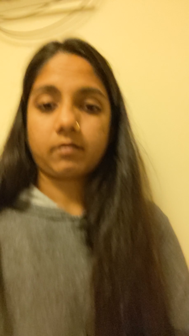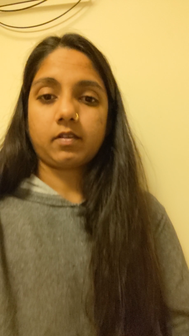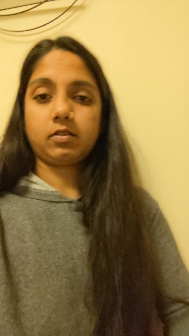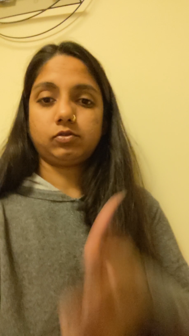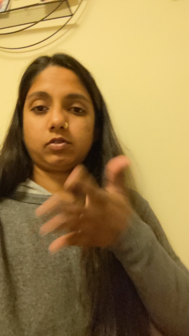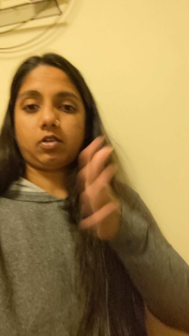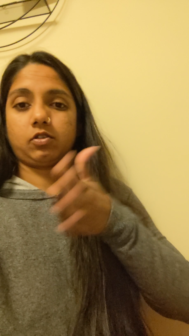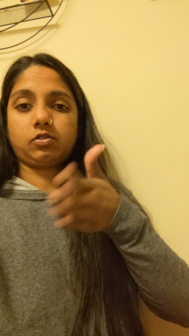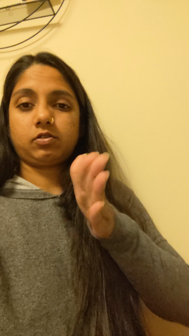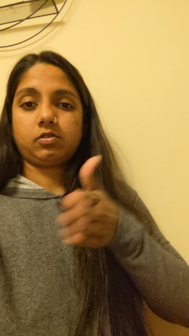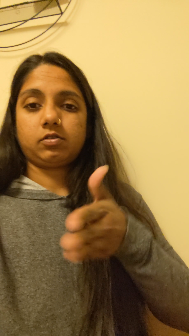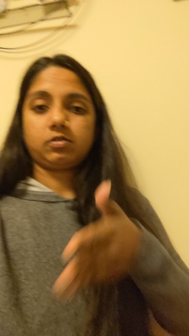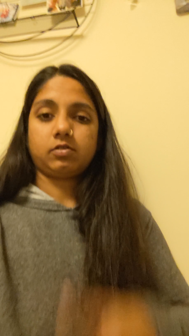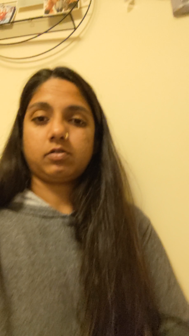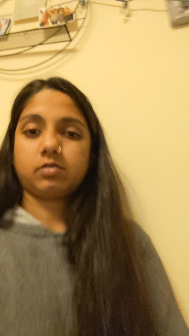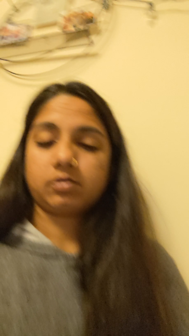share